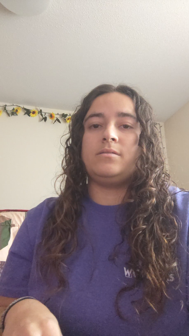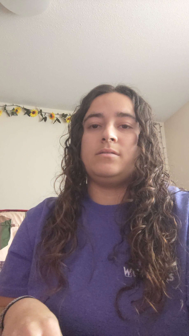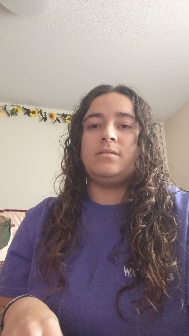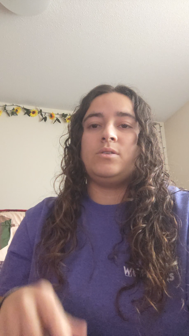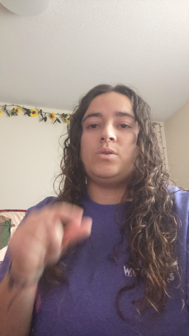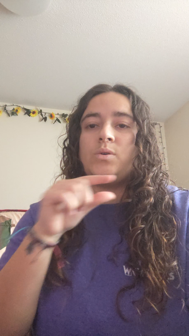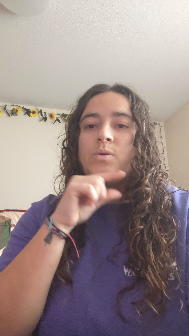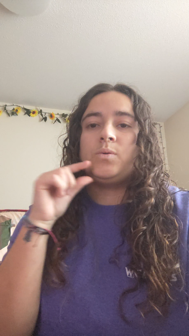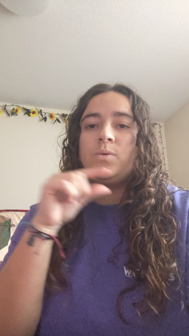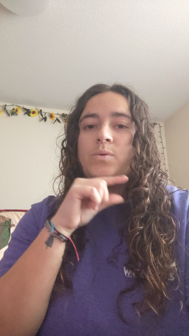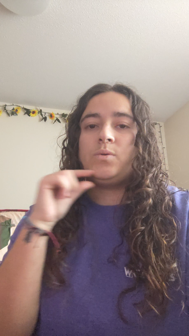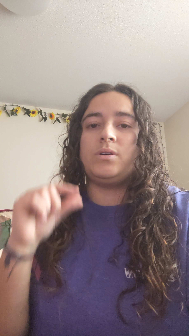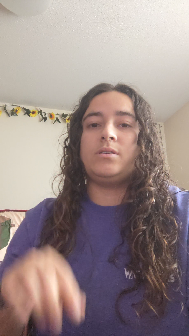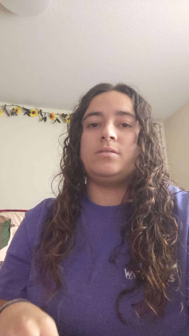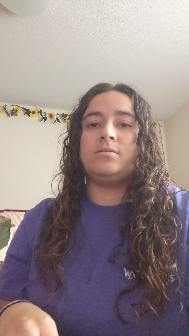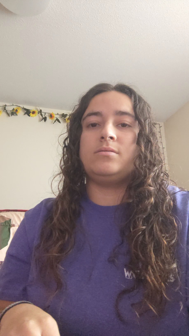glue